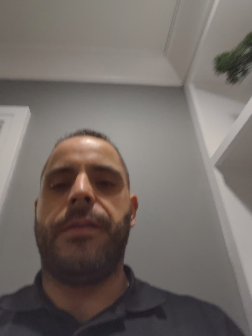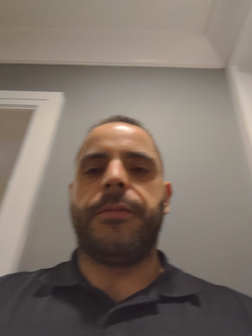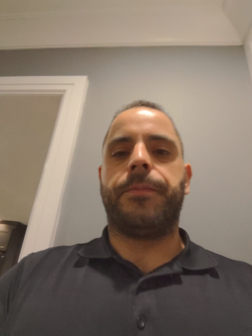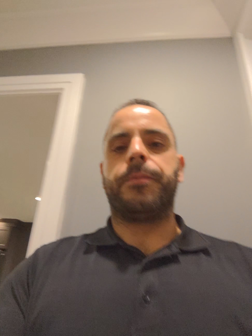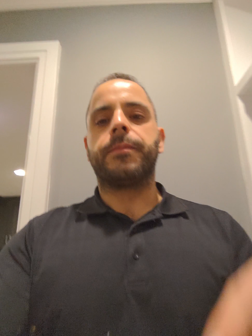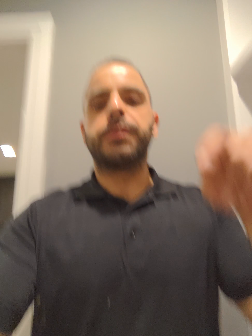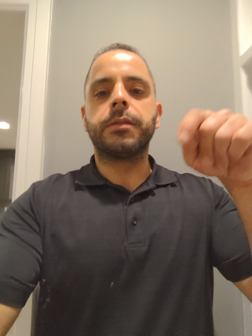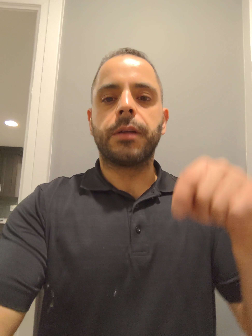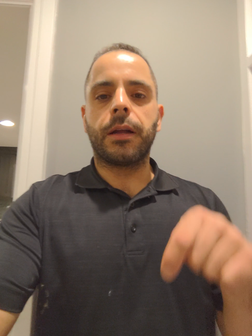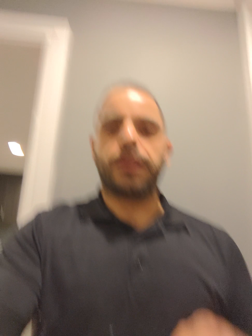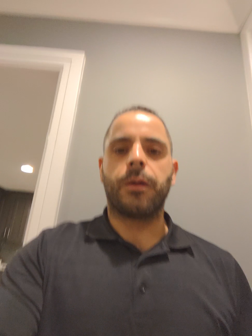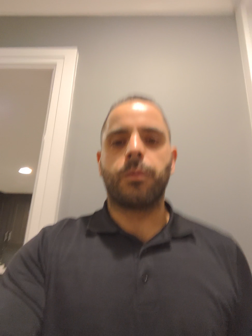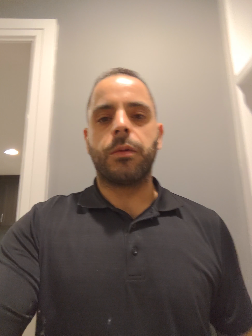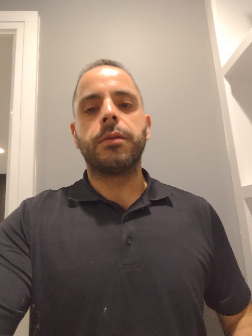down